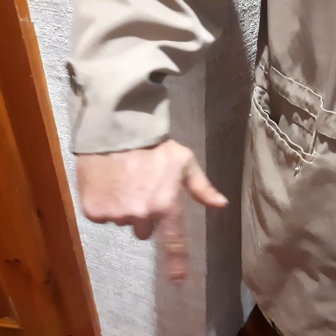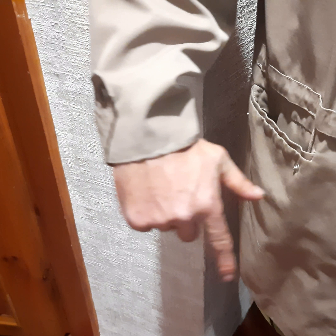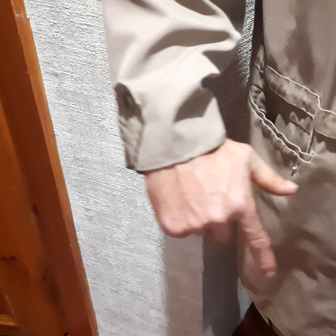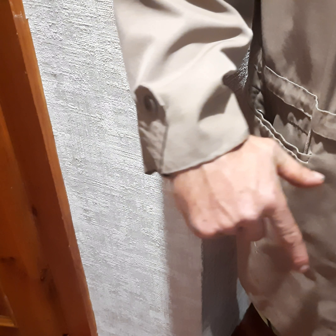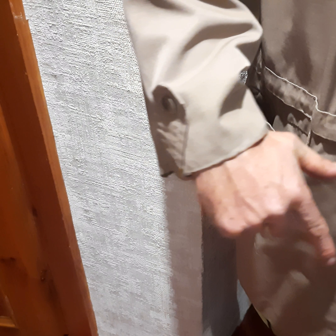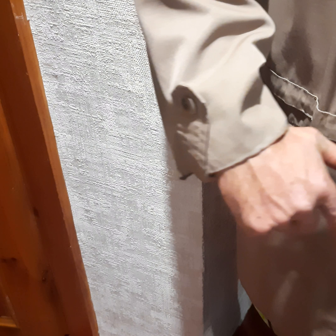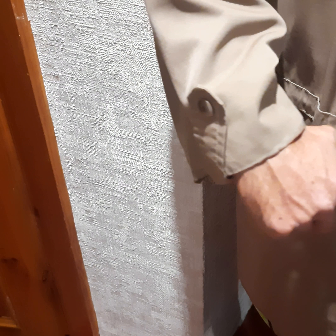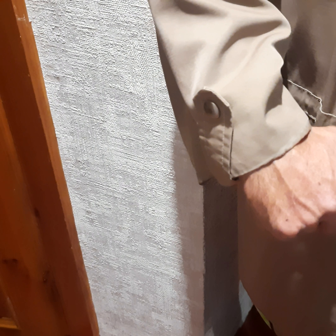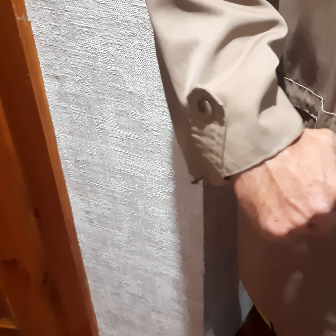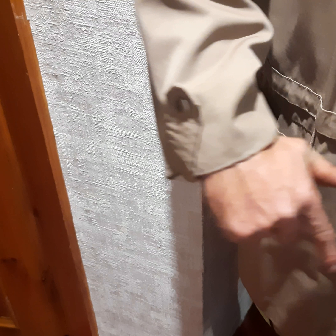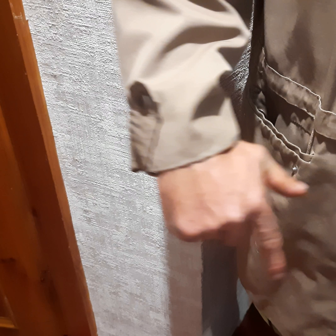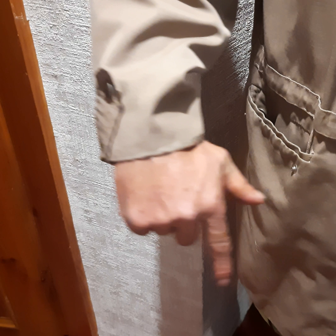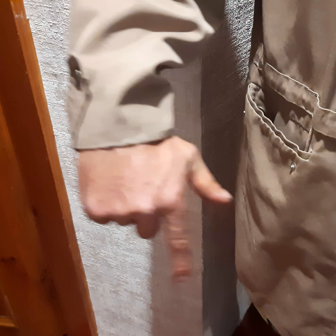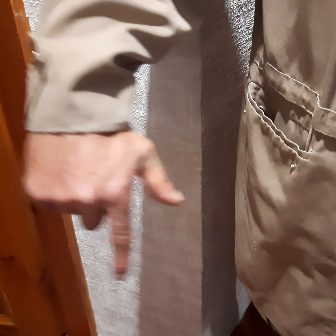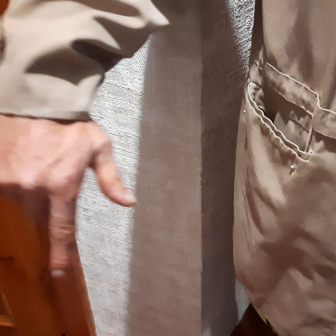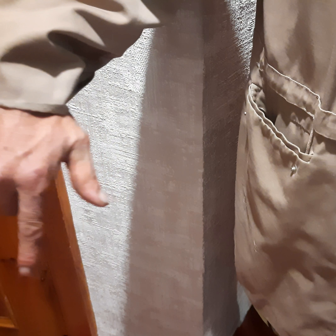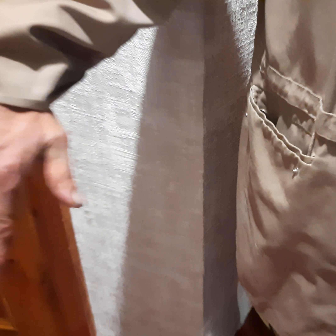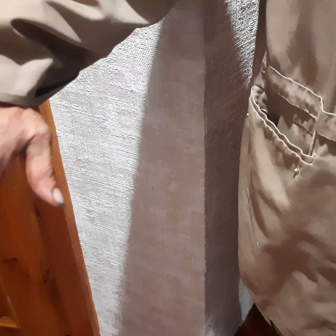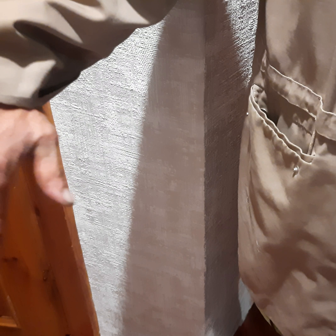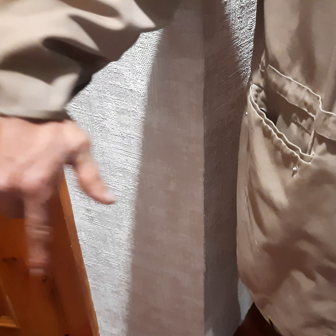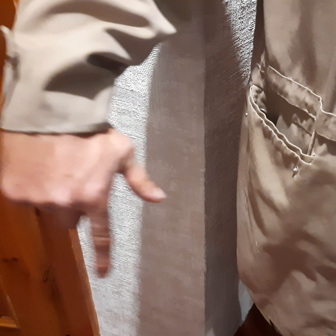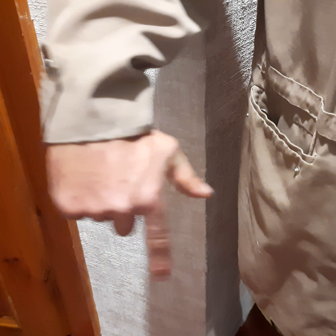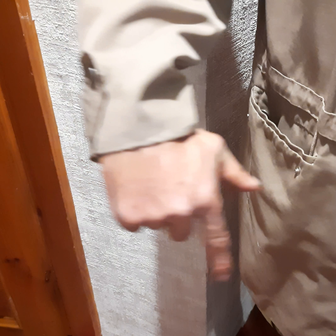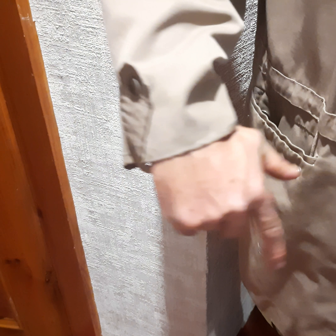Ґ